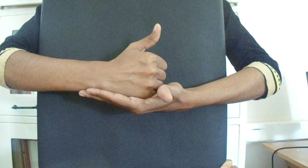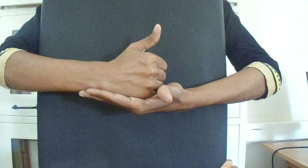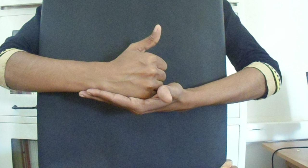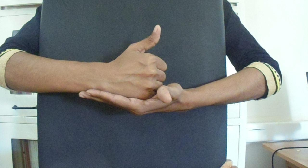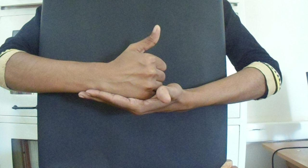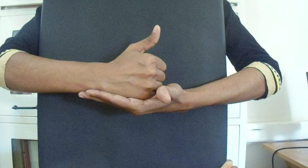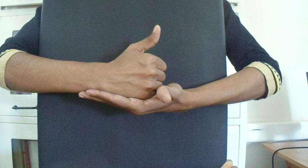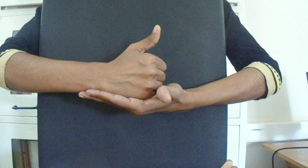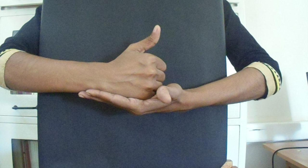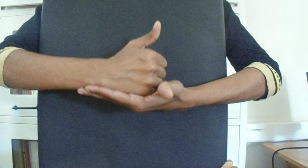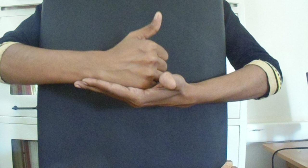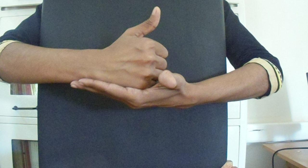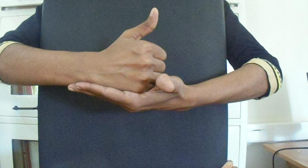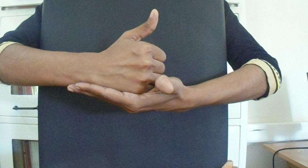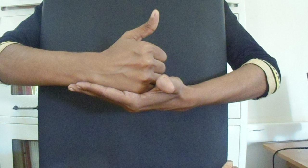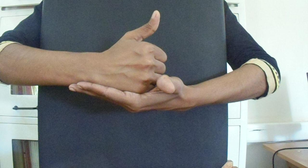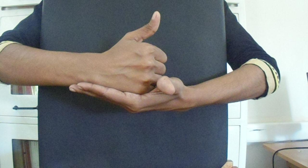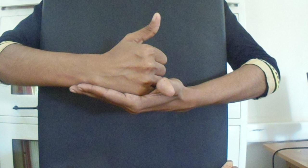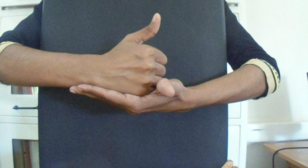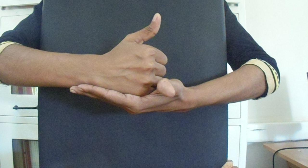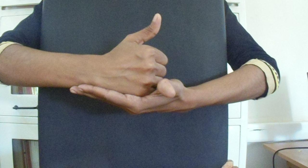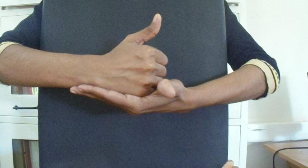help